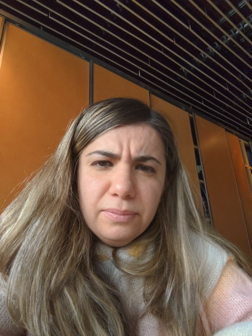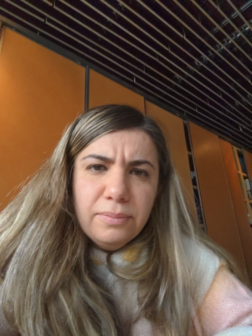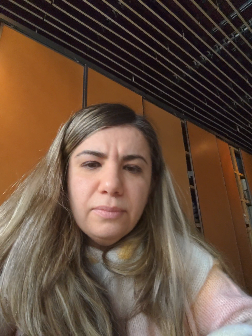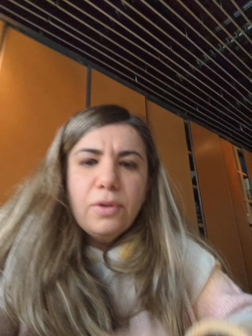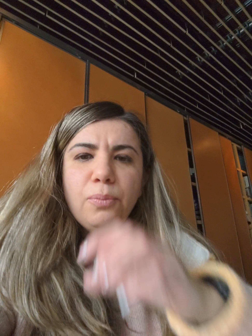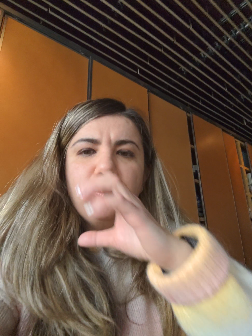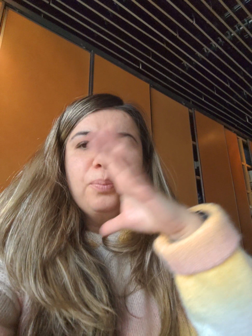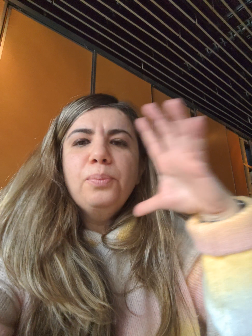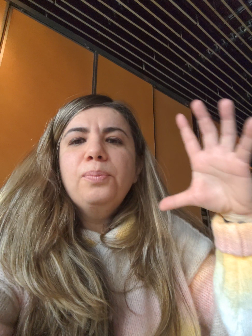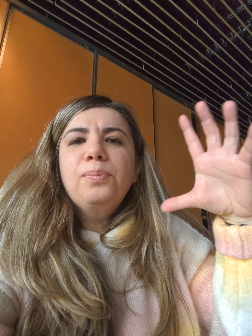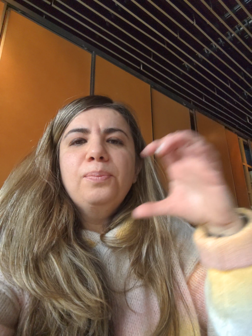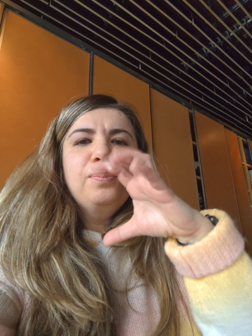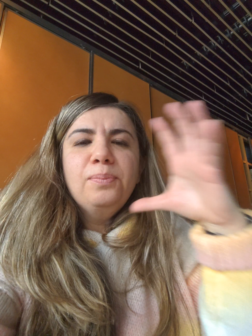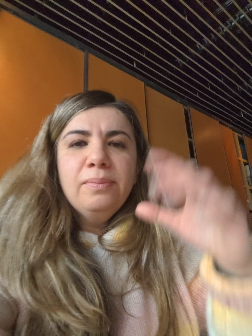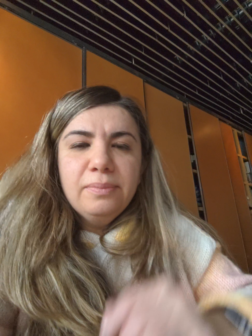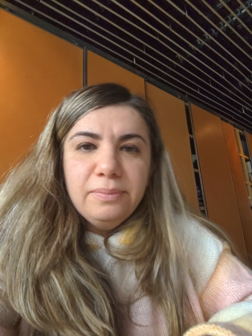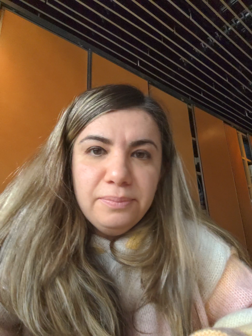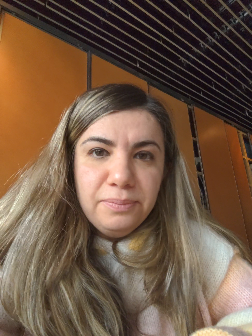balloon